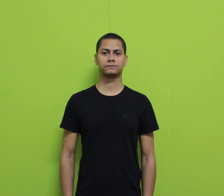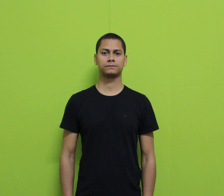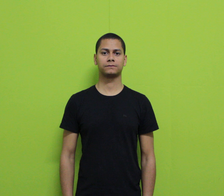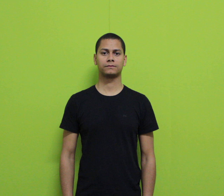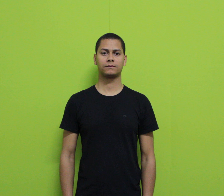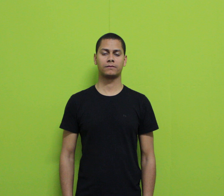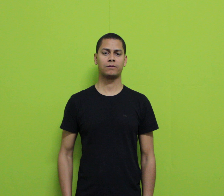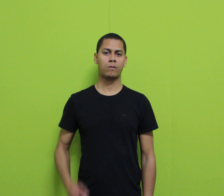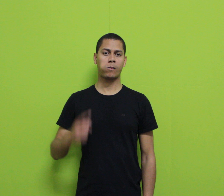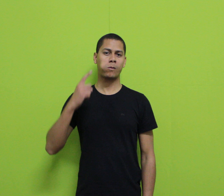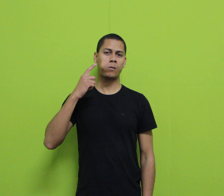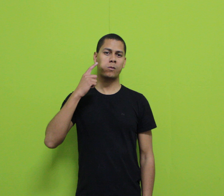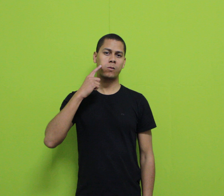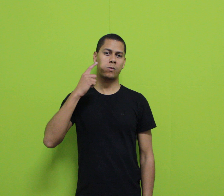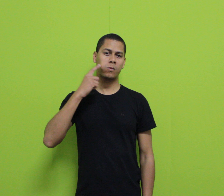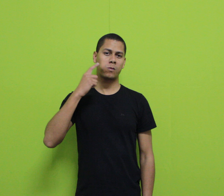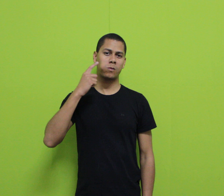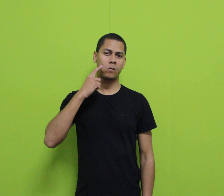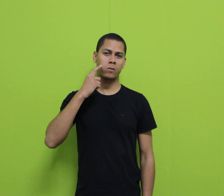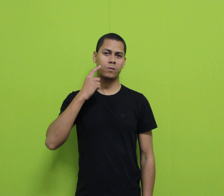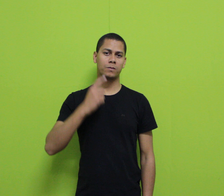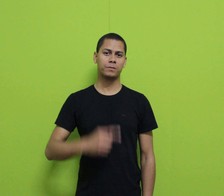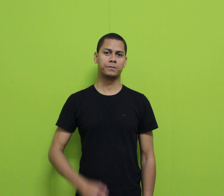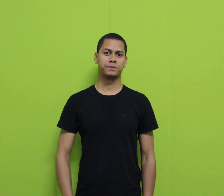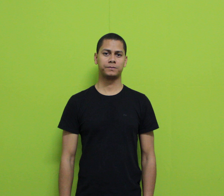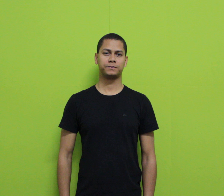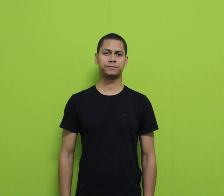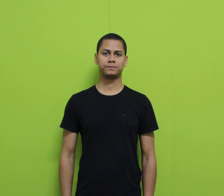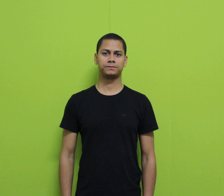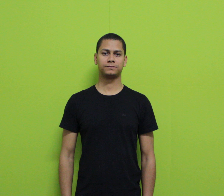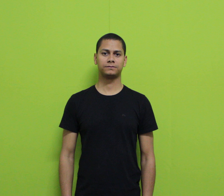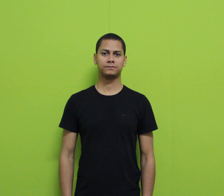bala